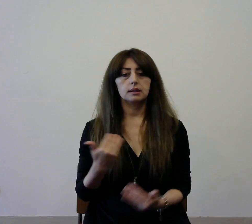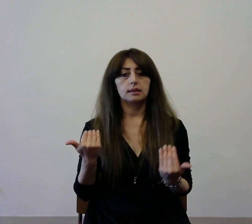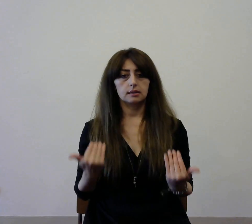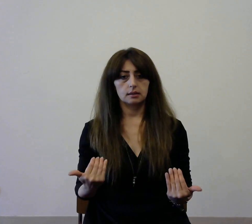indi